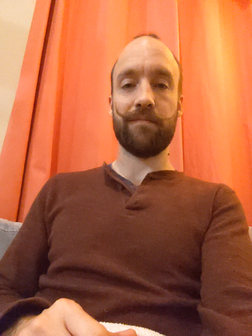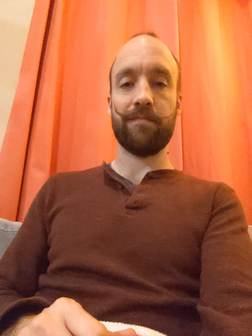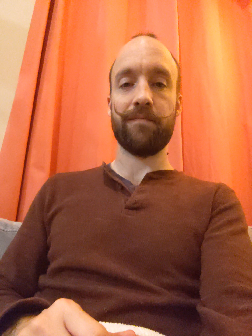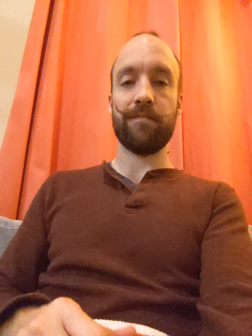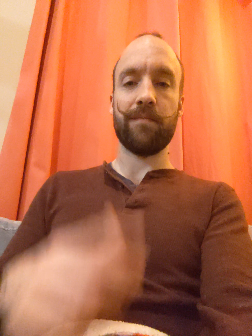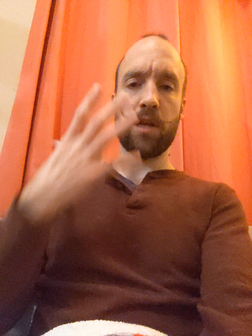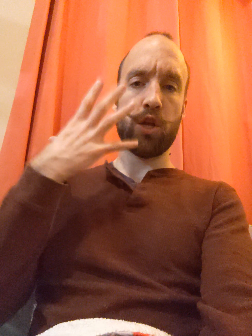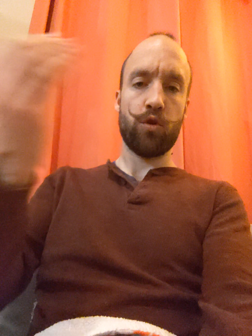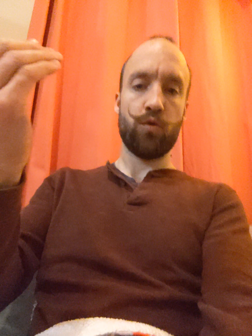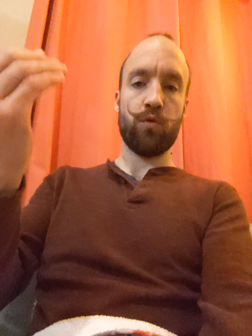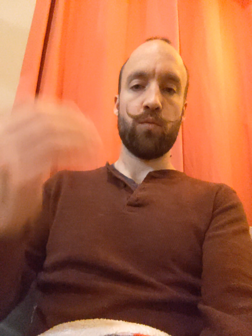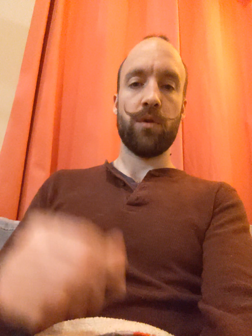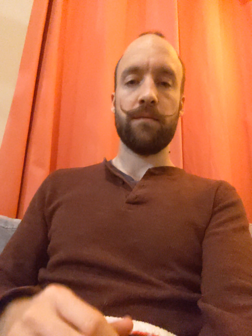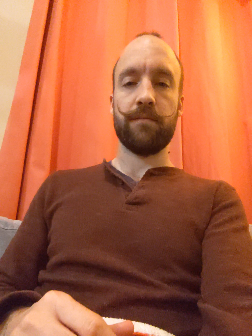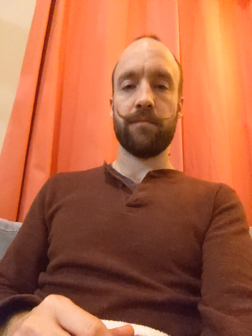go